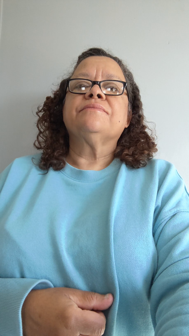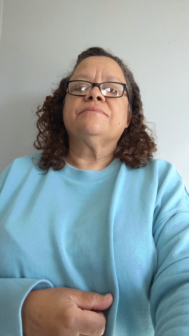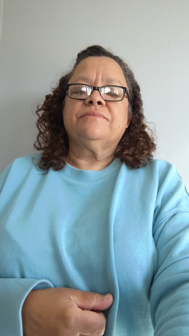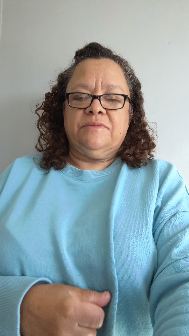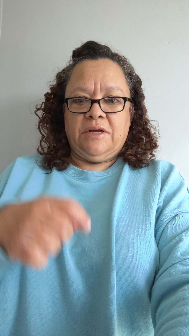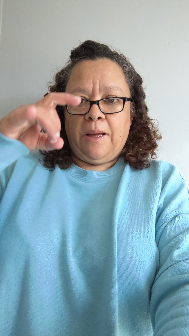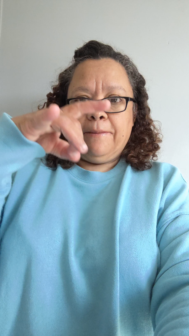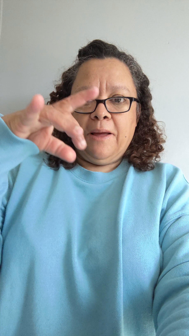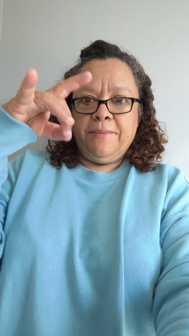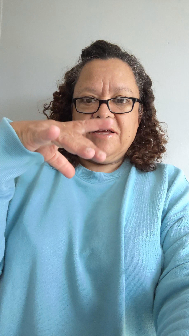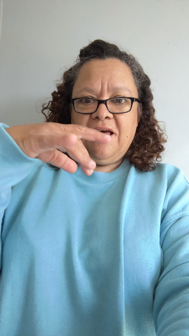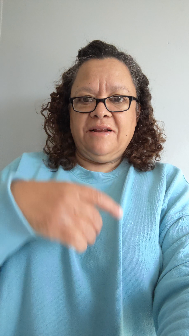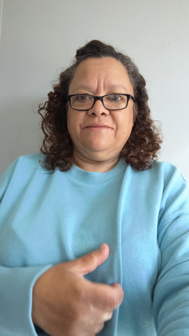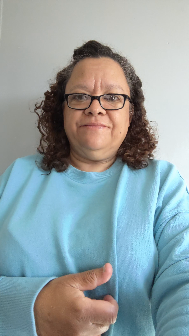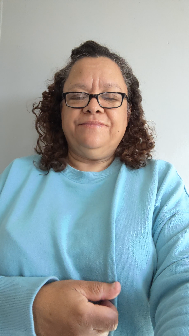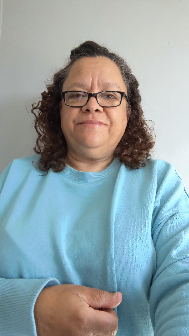pumpkin